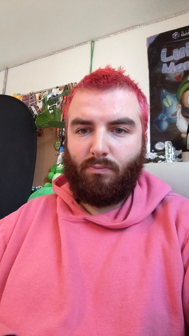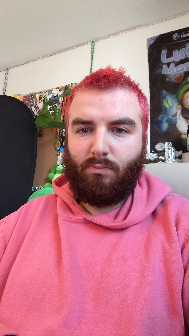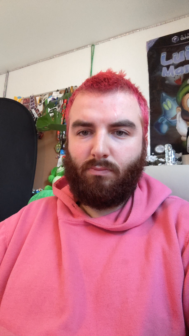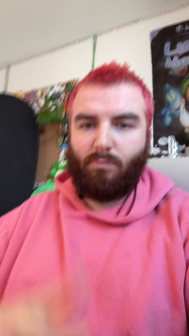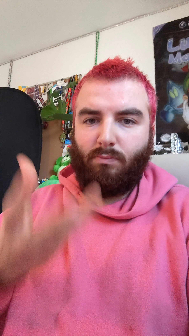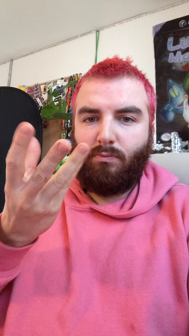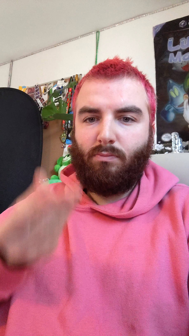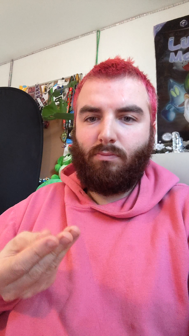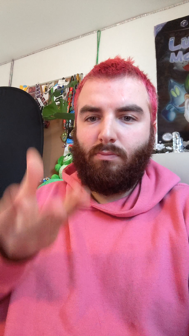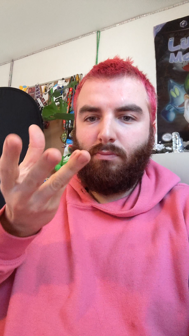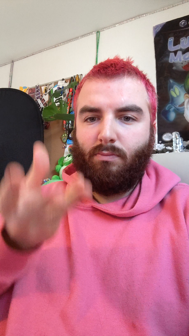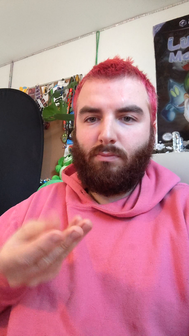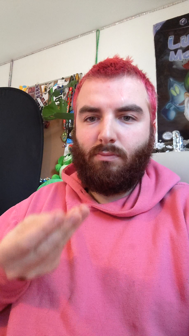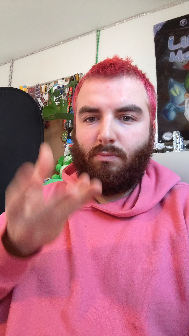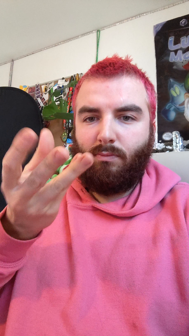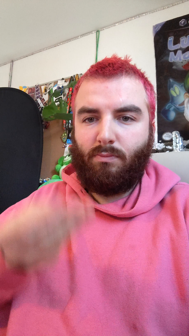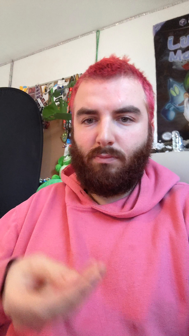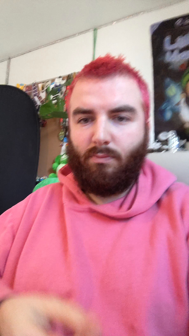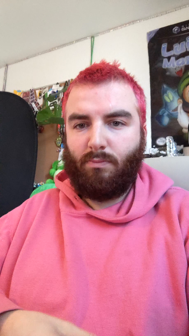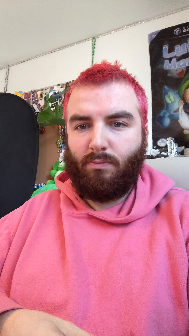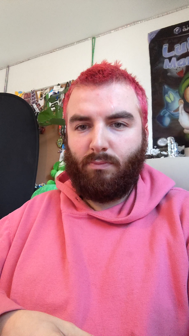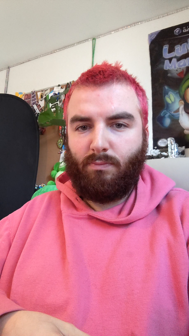gentle